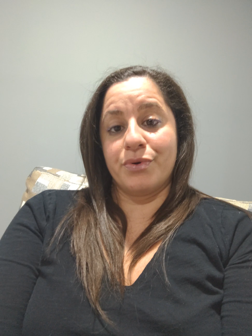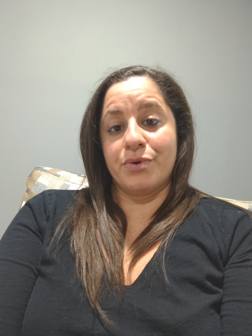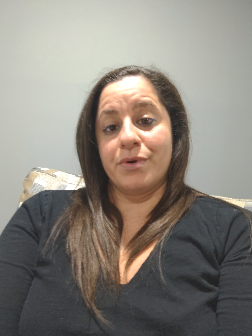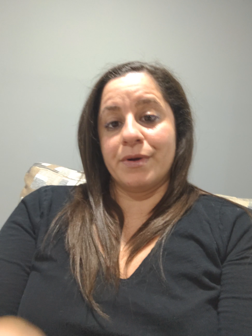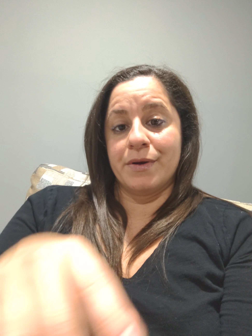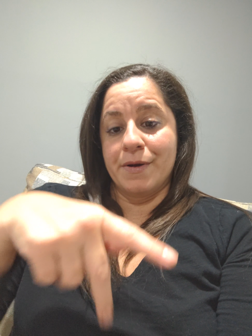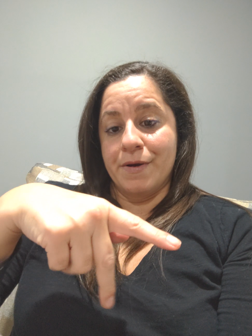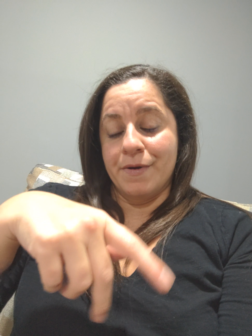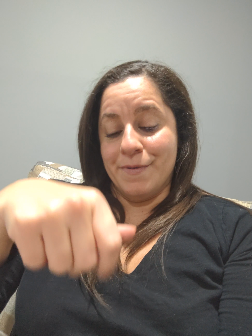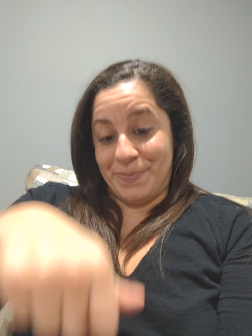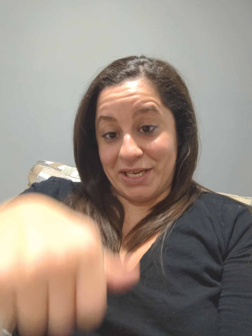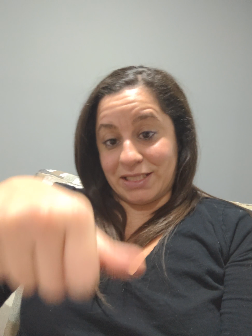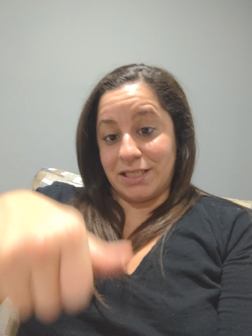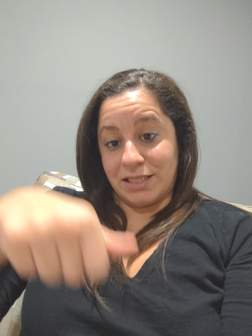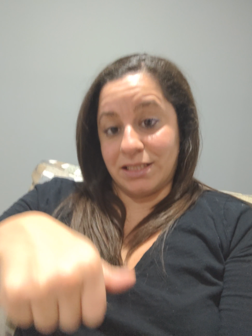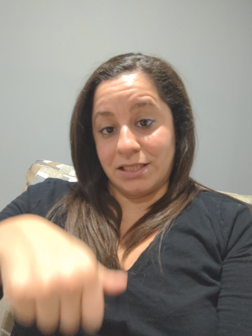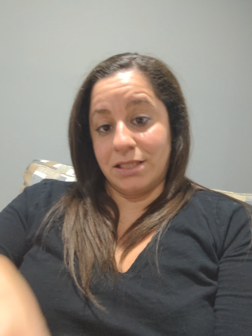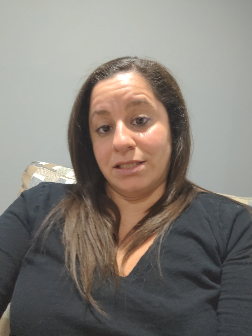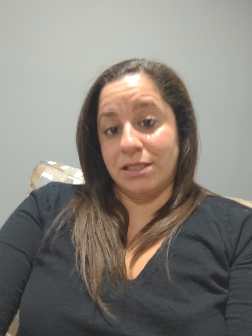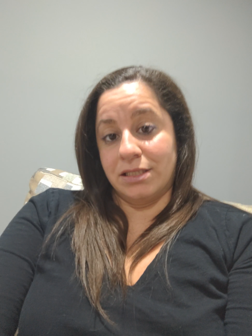puzzle